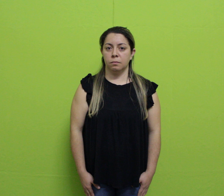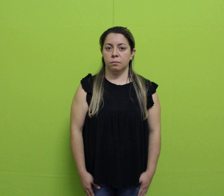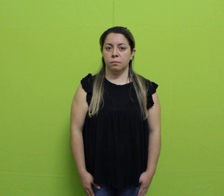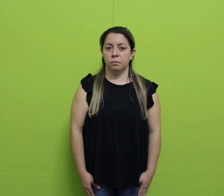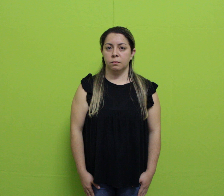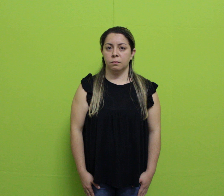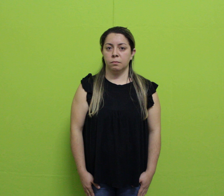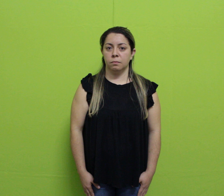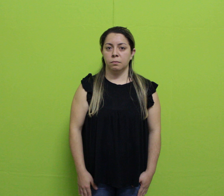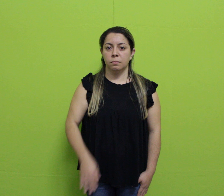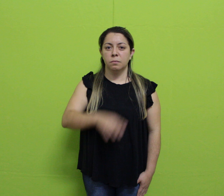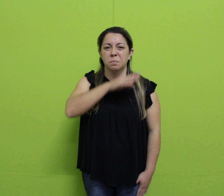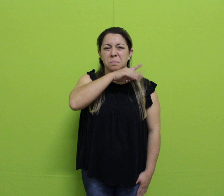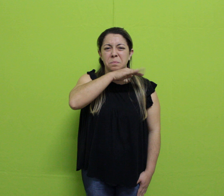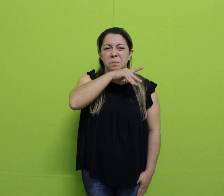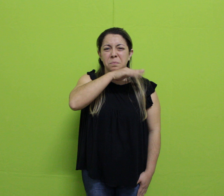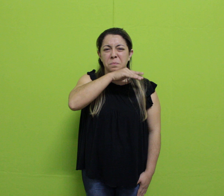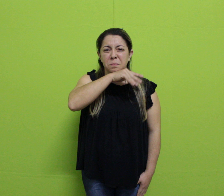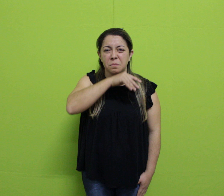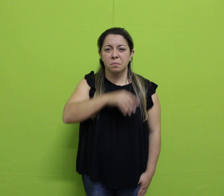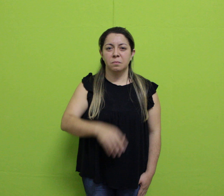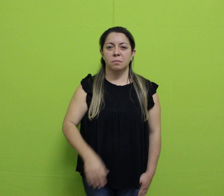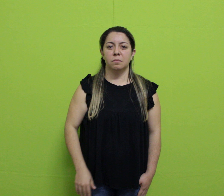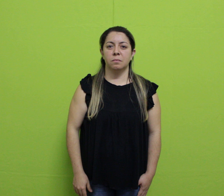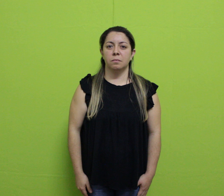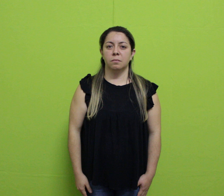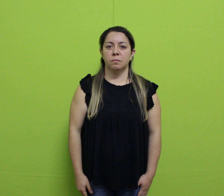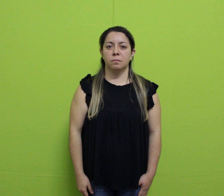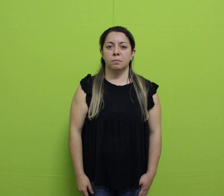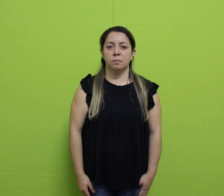ruim